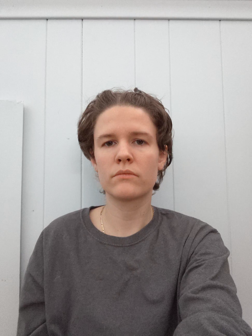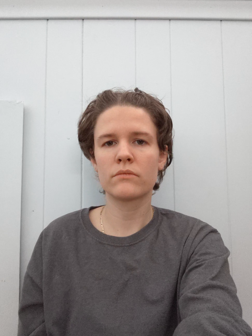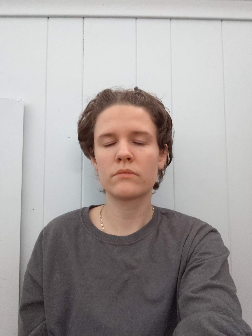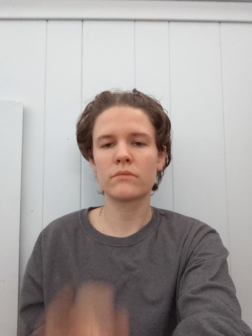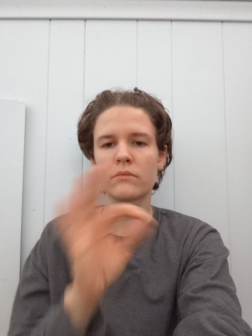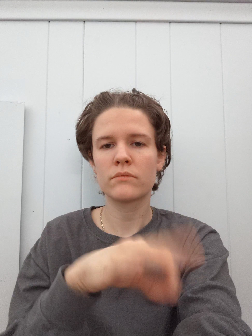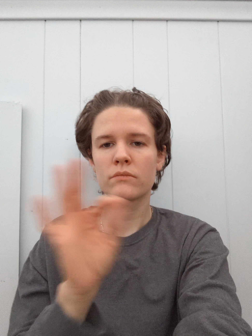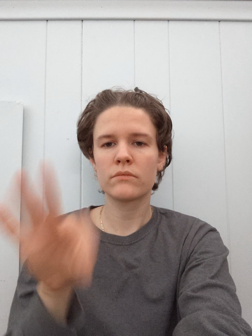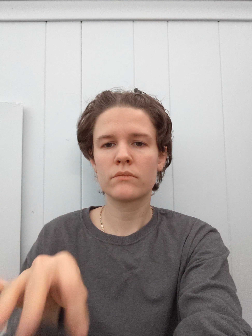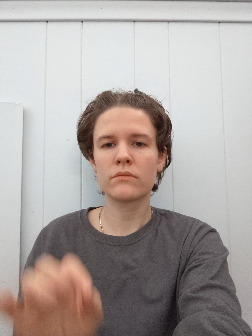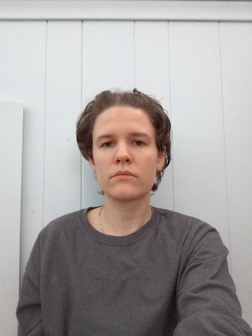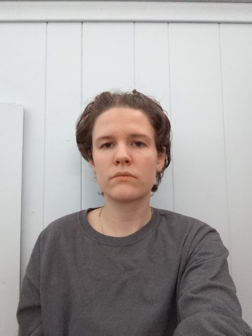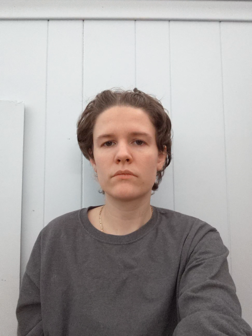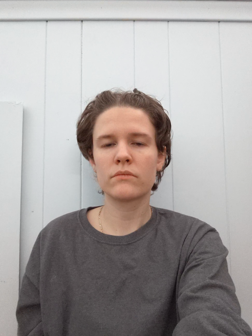french fries